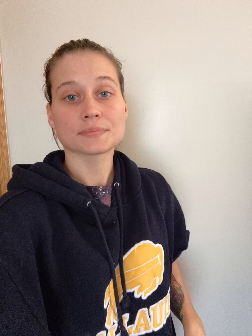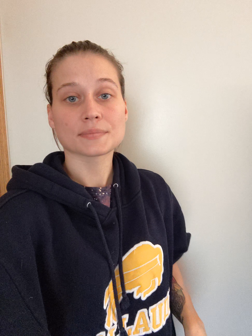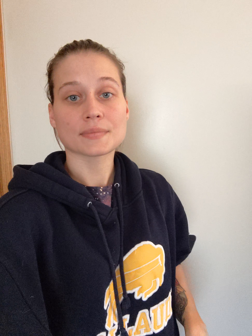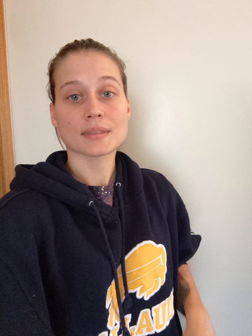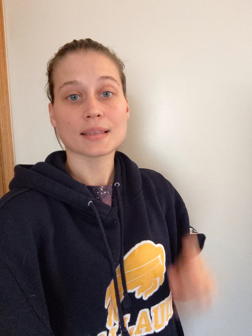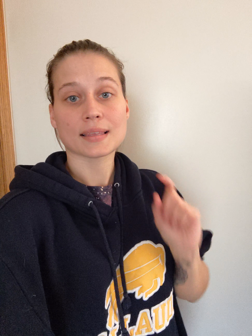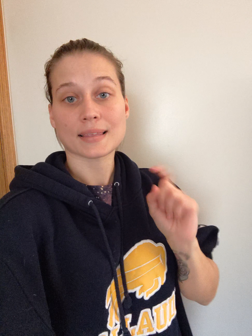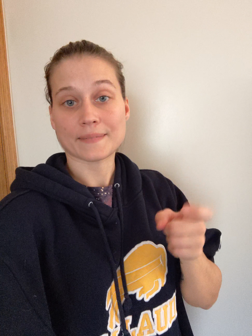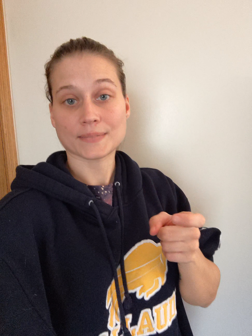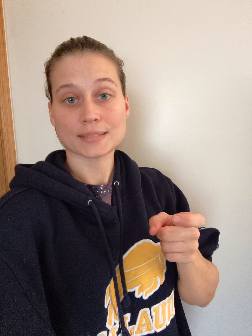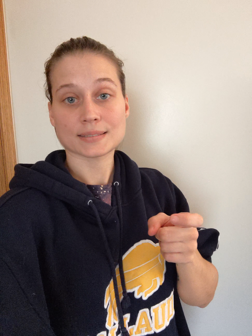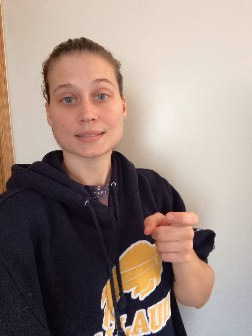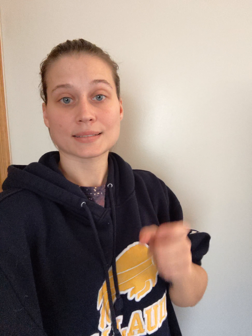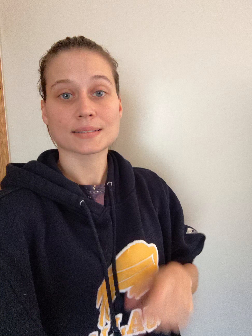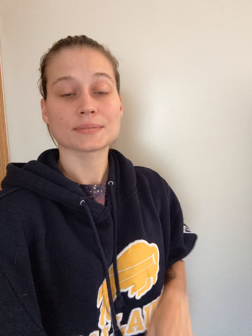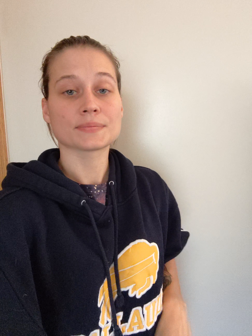gift